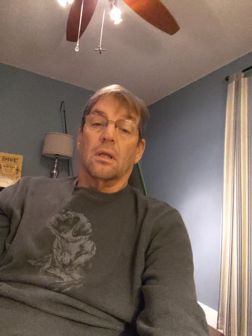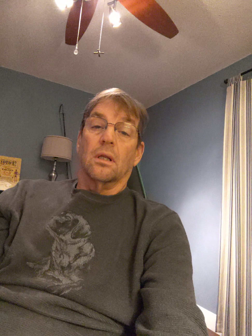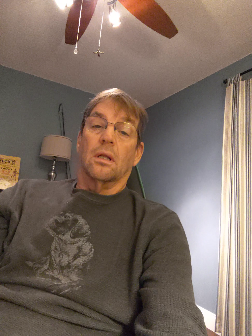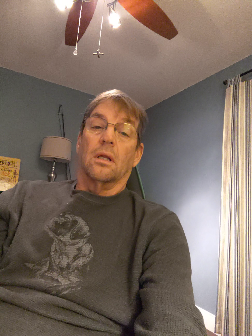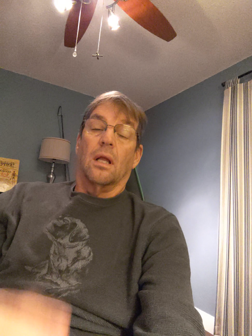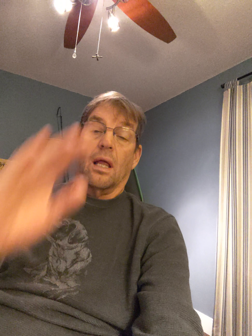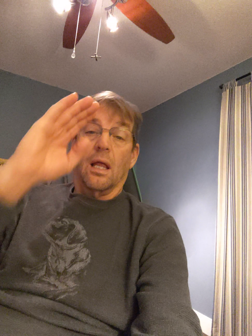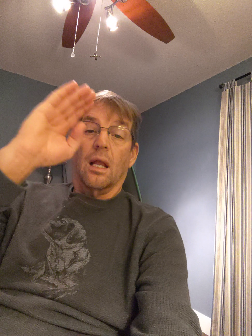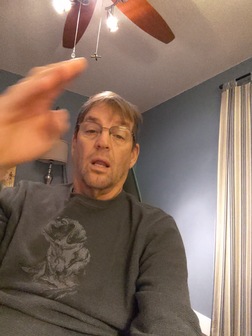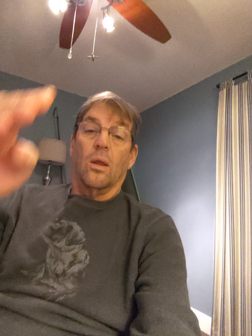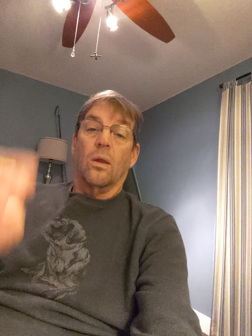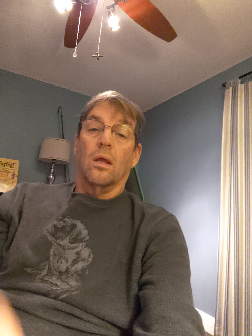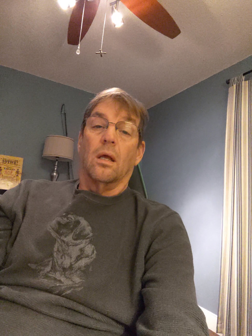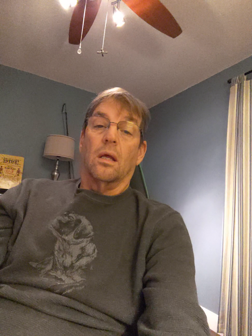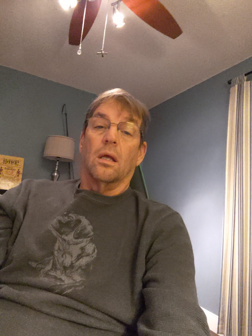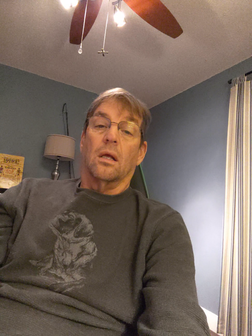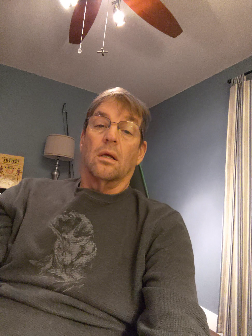hello